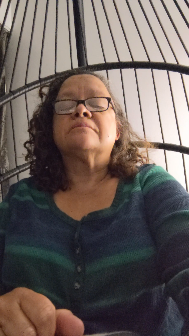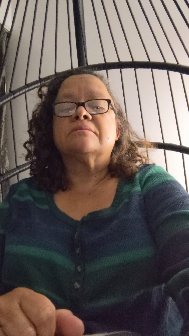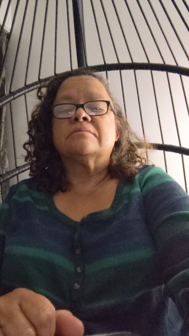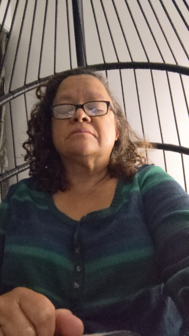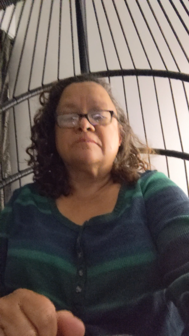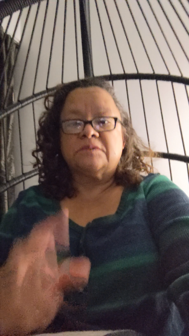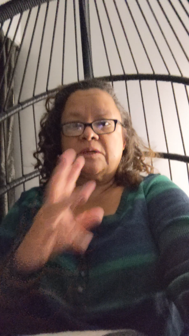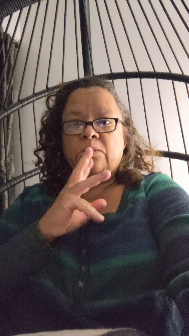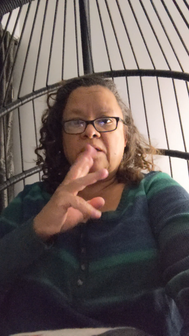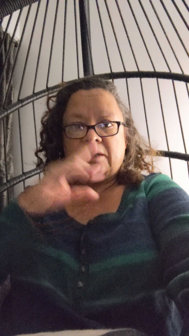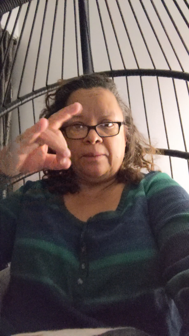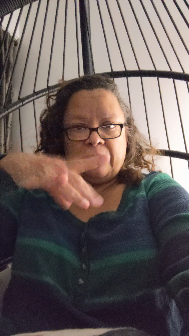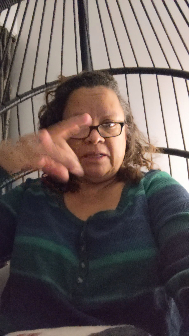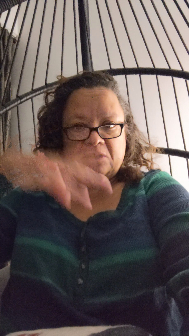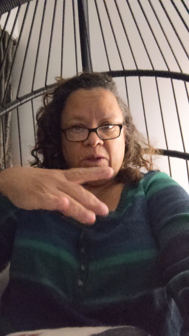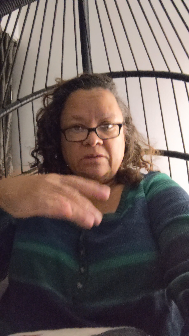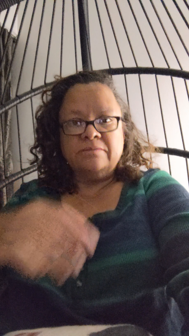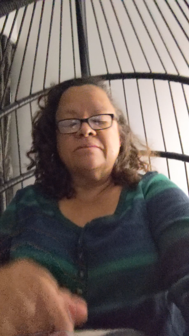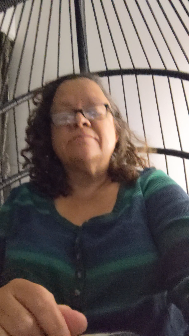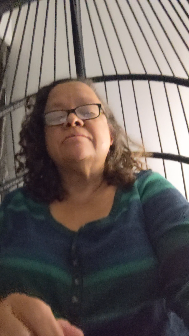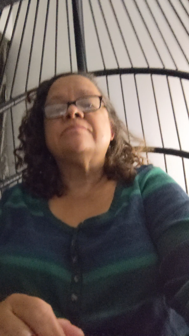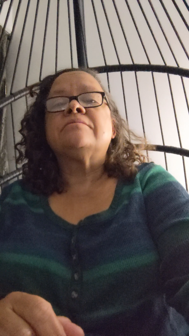melon